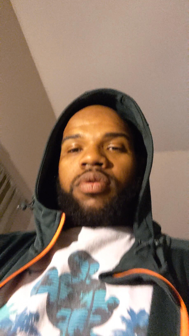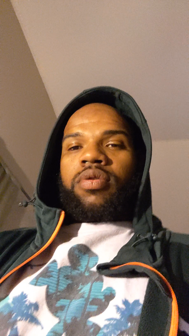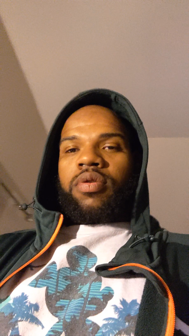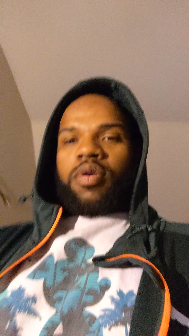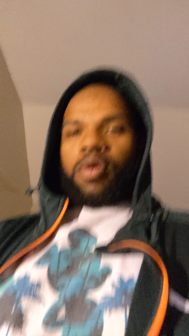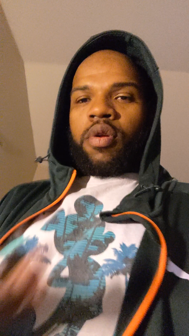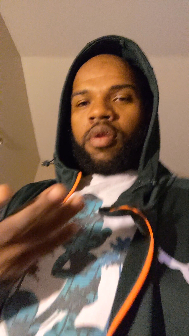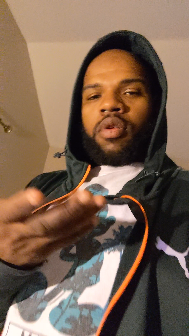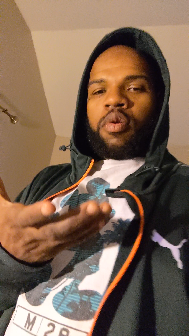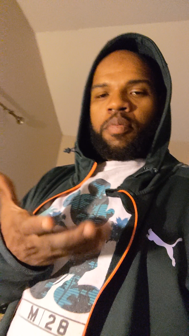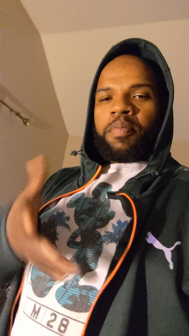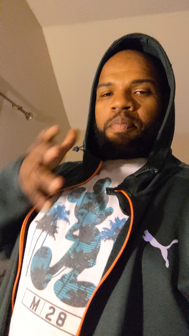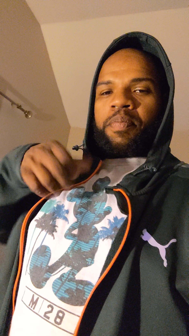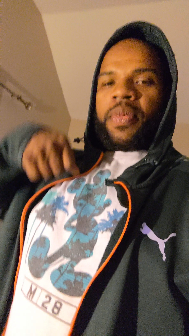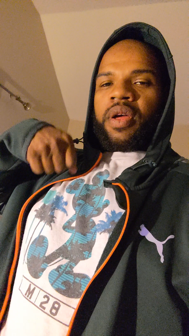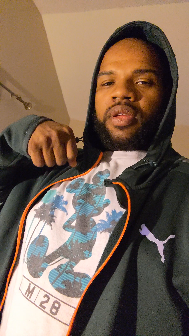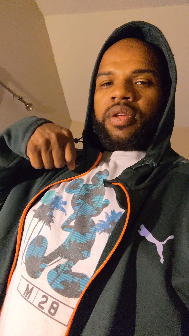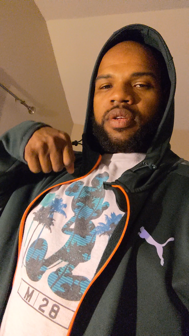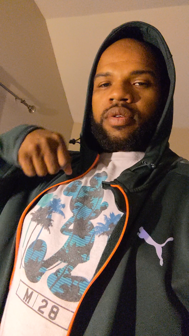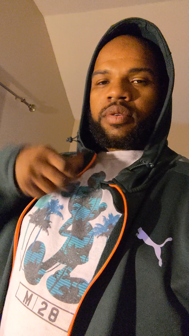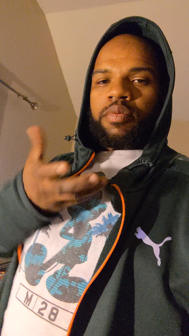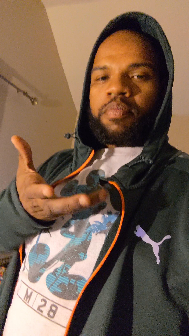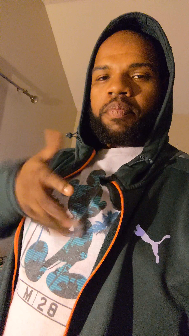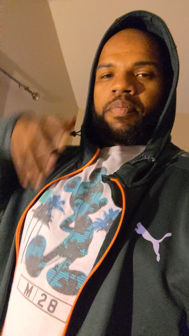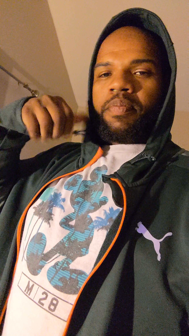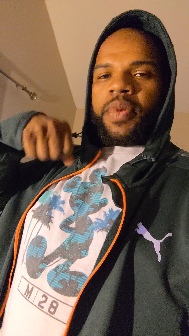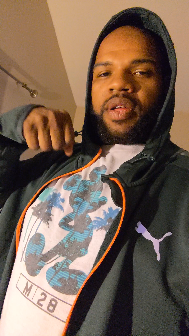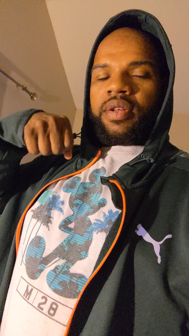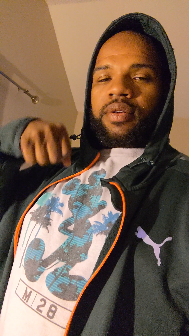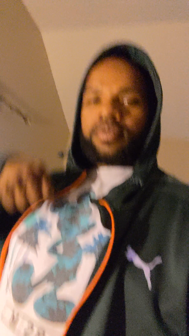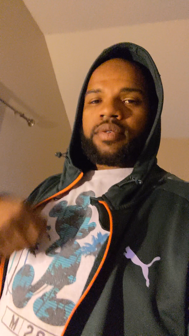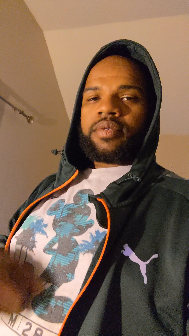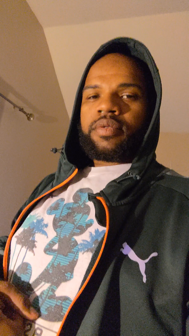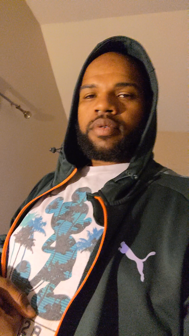bucket